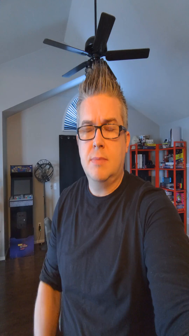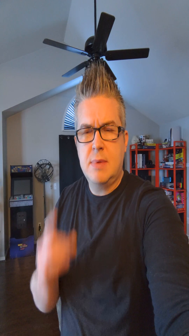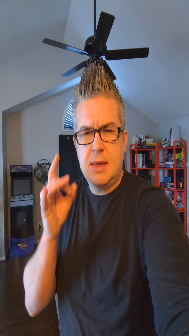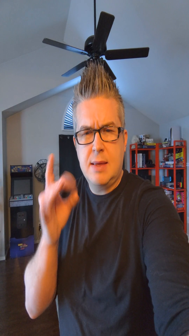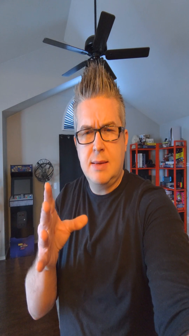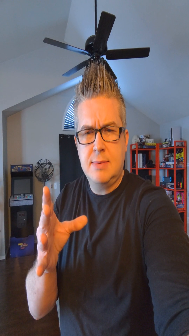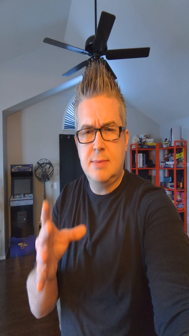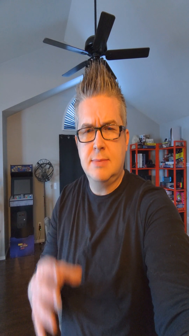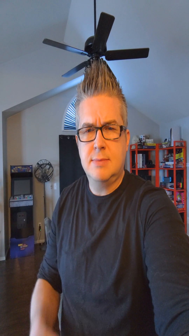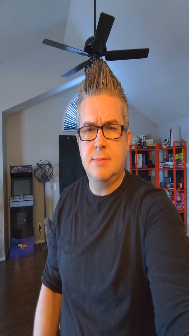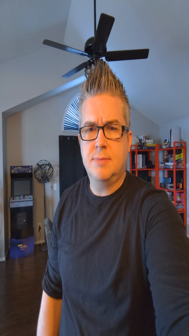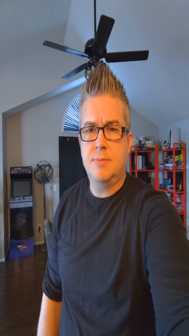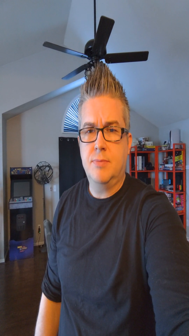hate